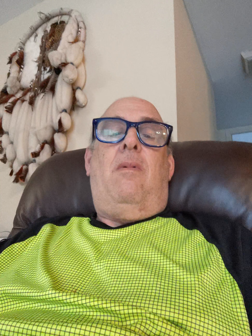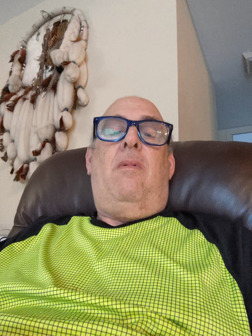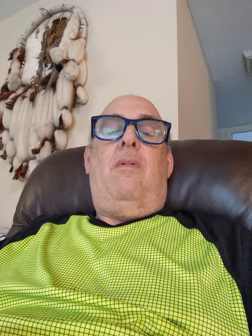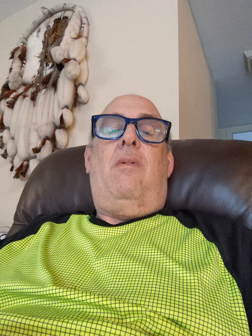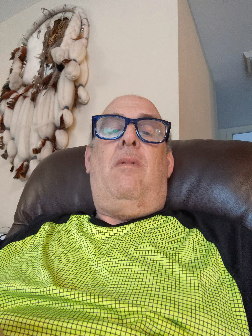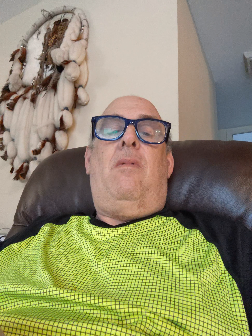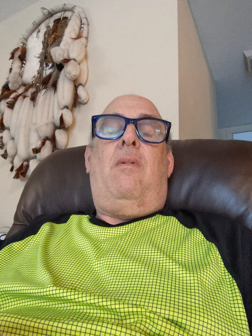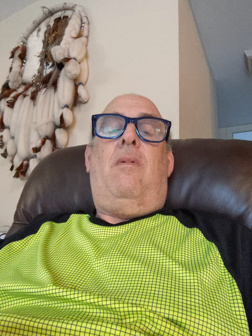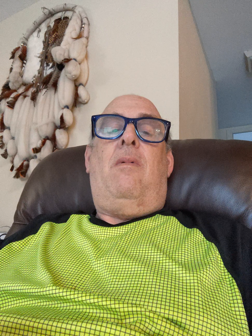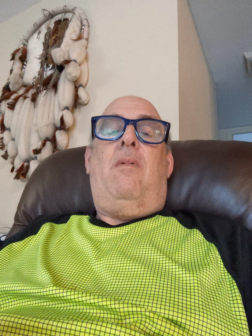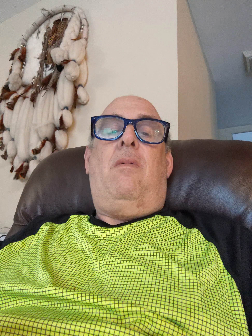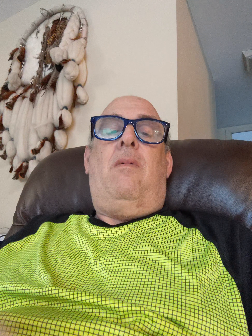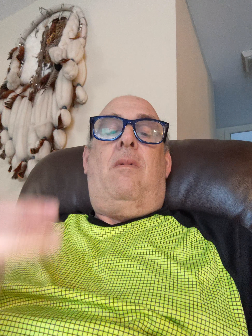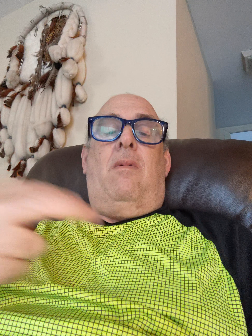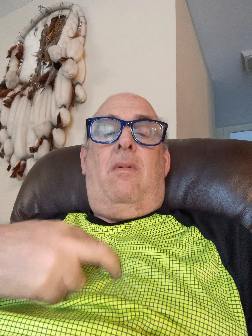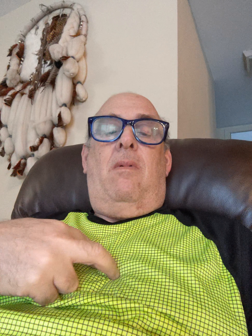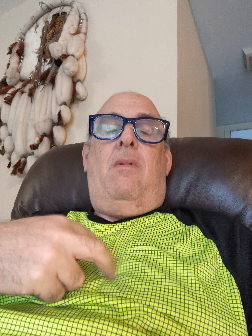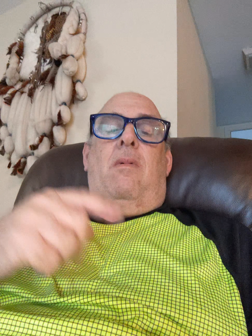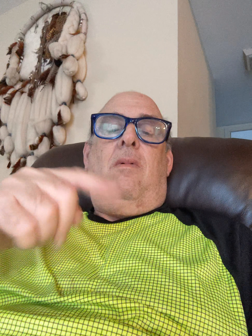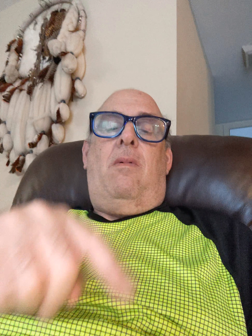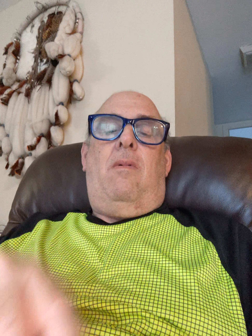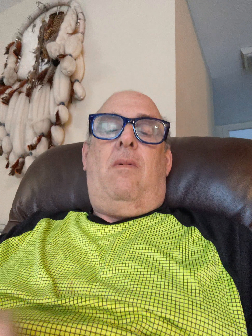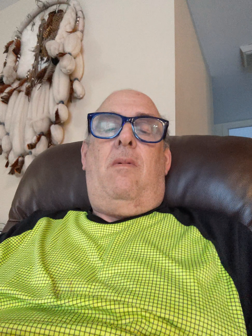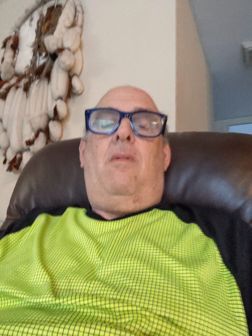have to